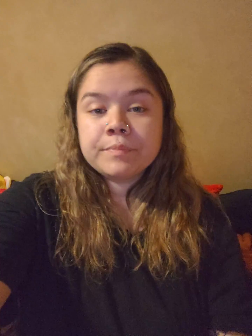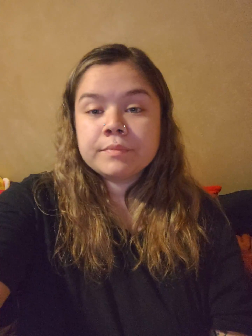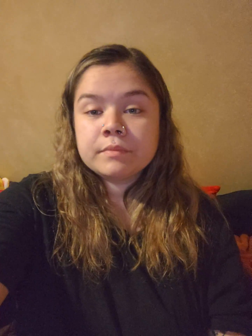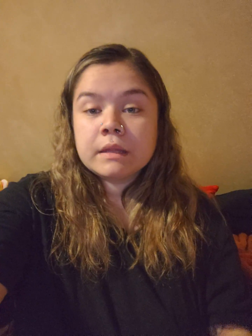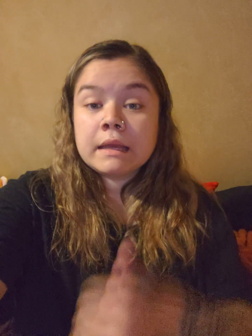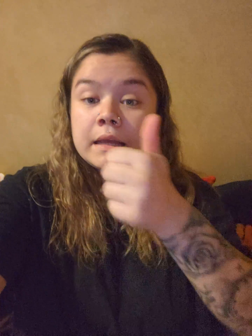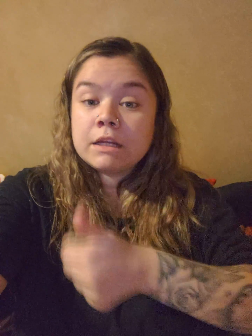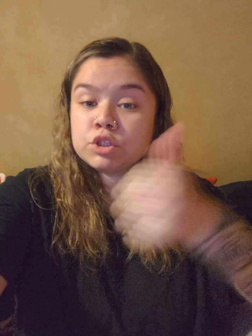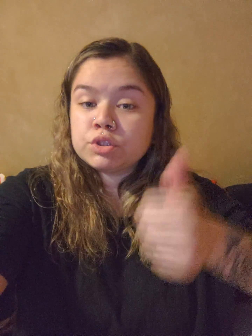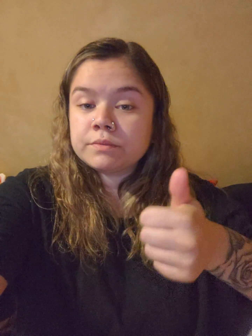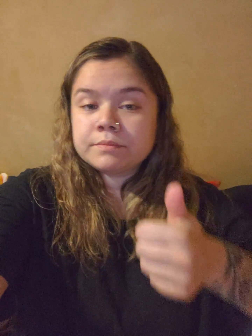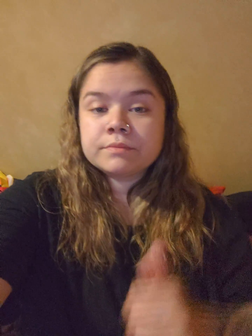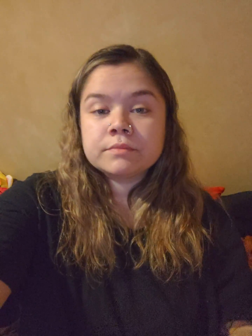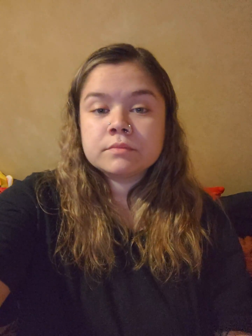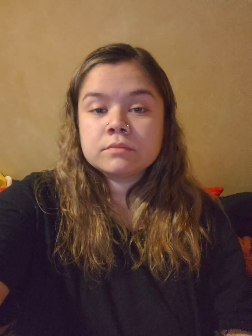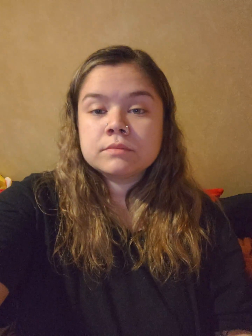each